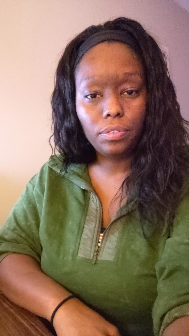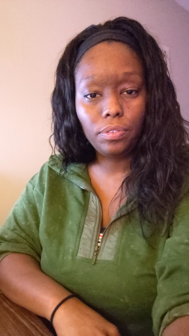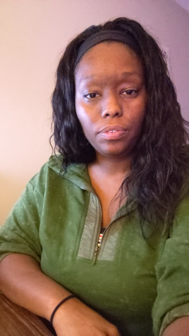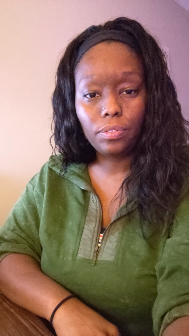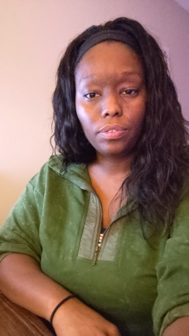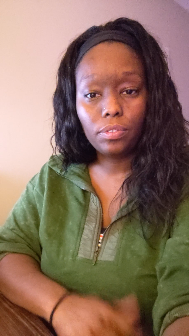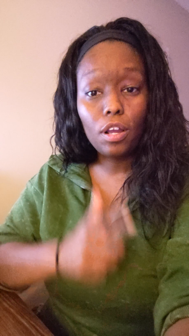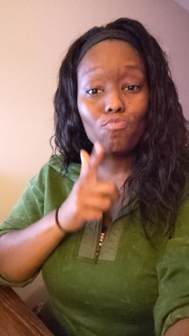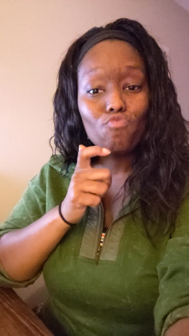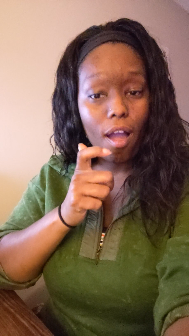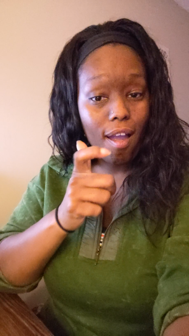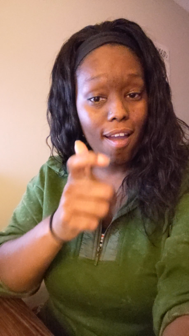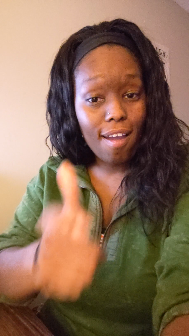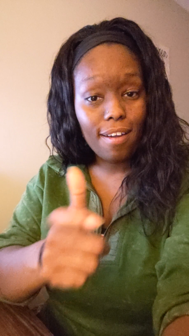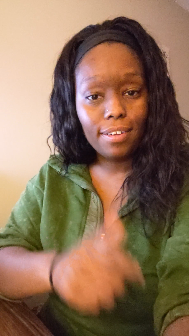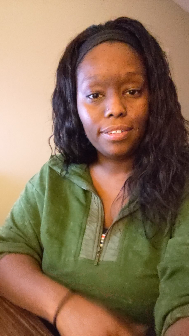run